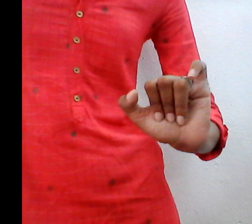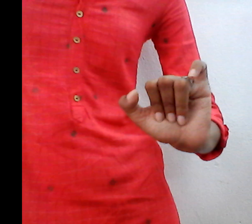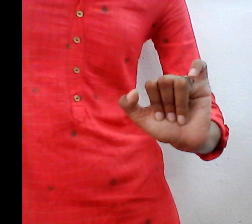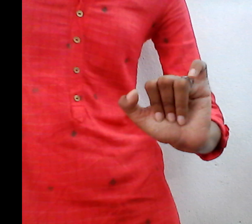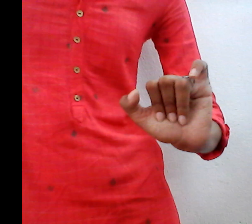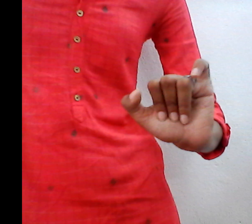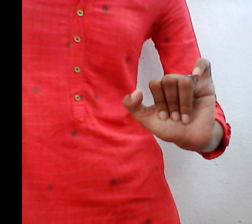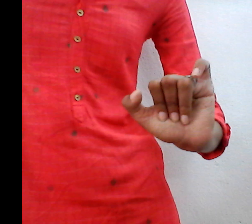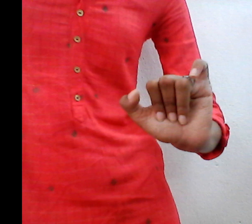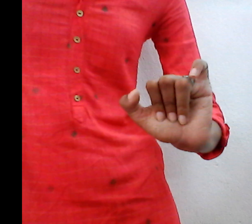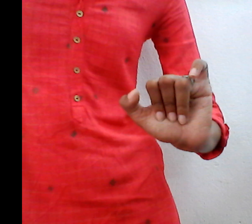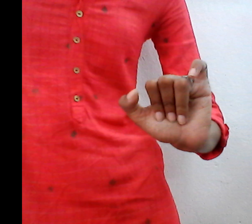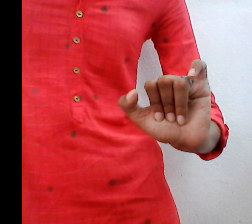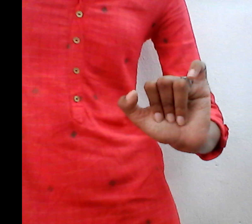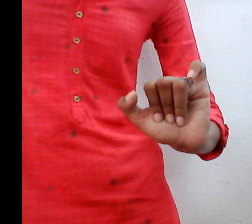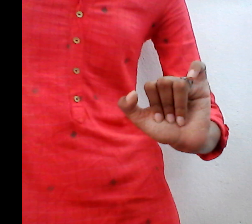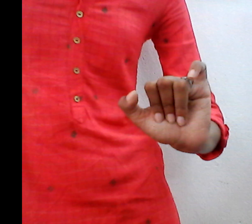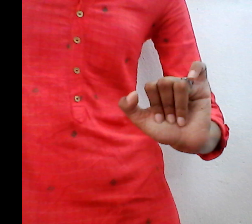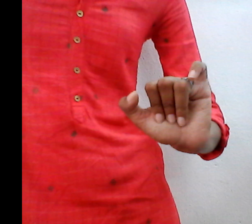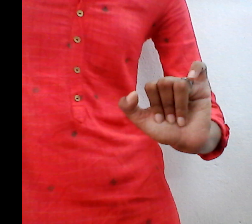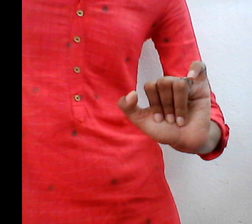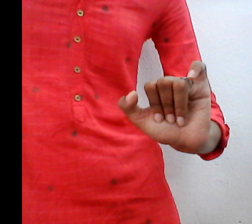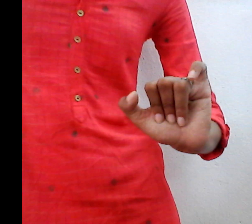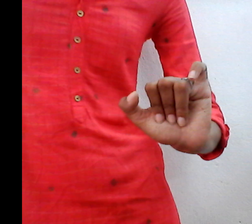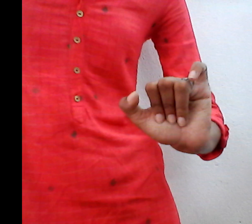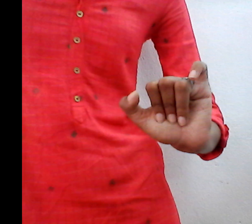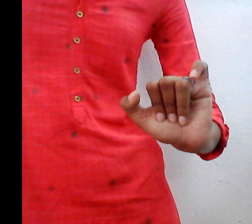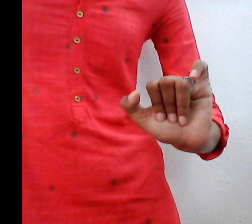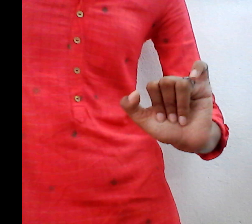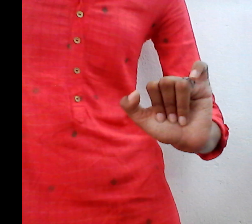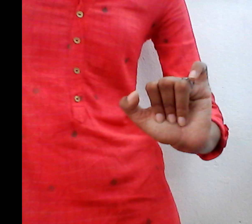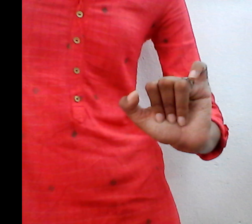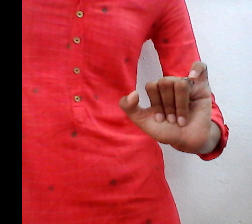ഋ